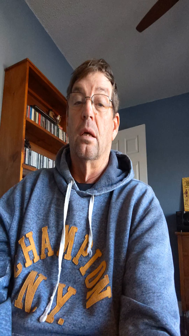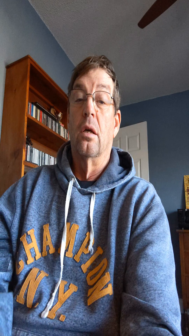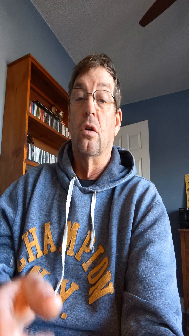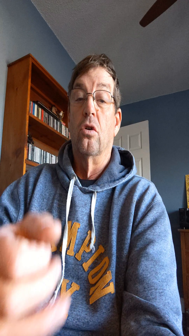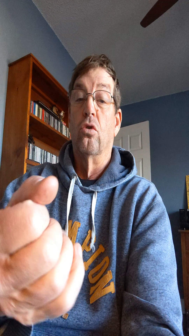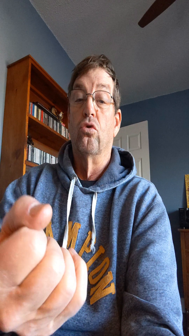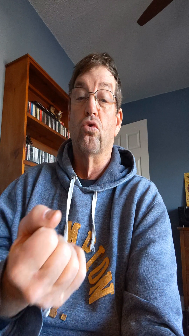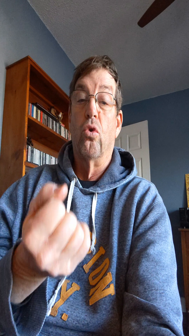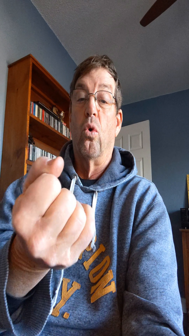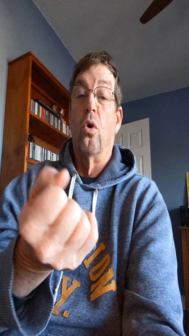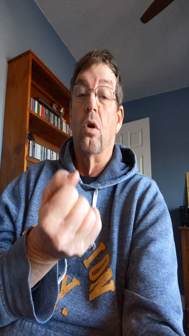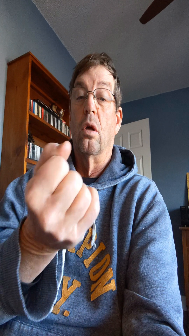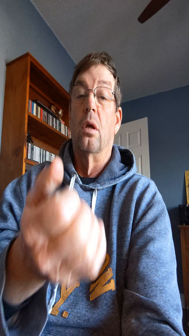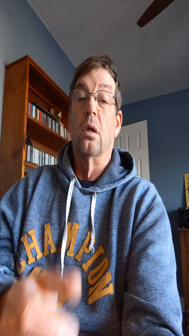drawer